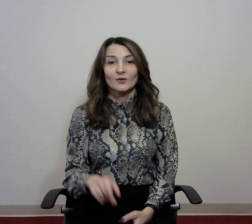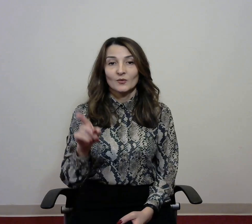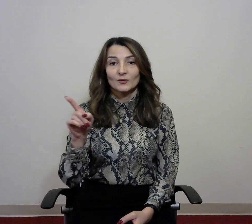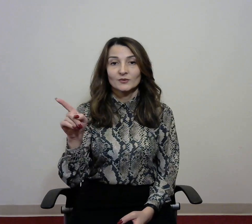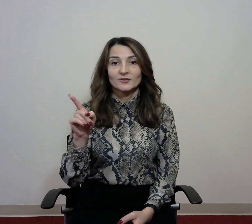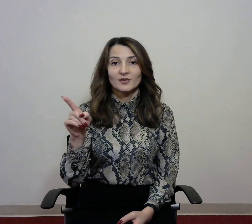O